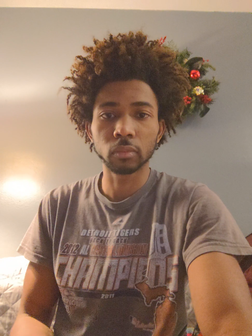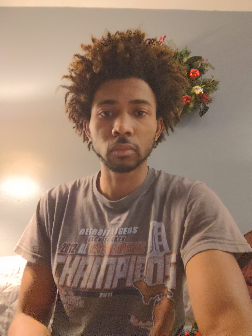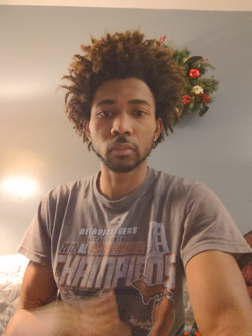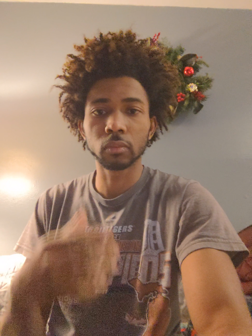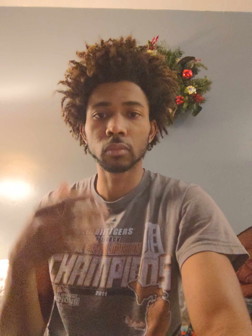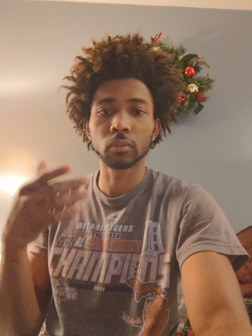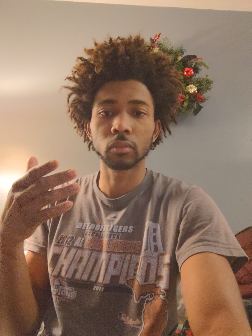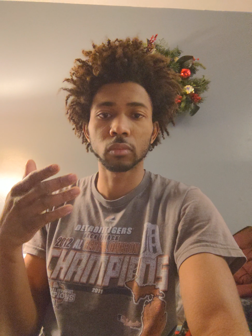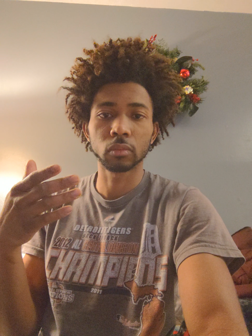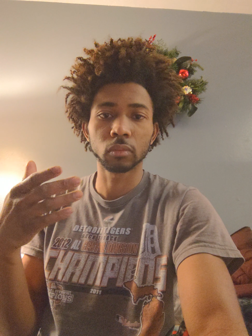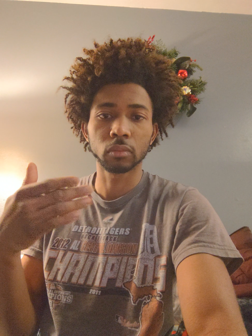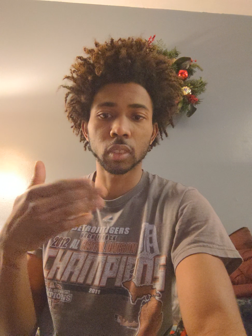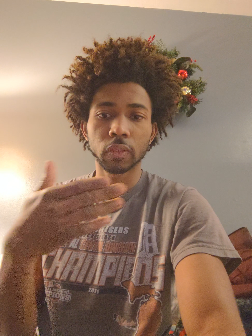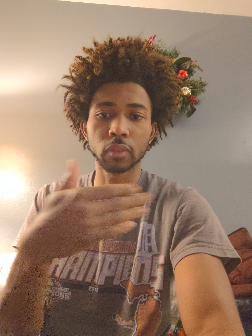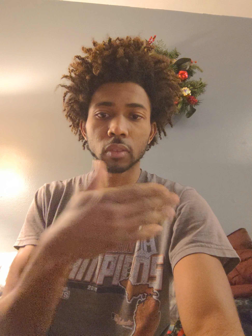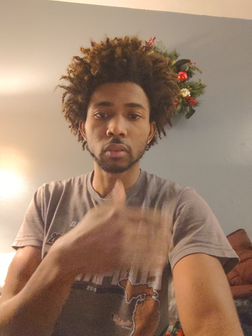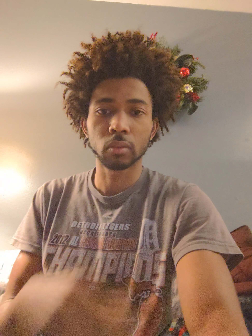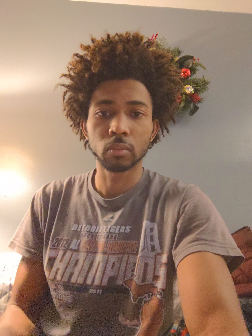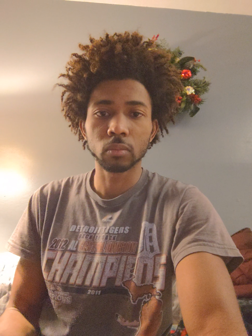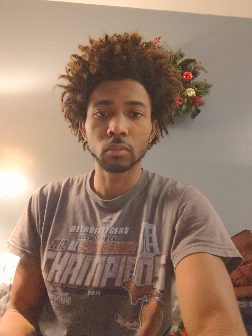fish